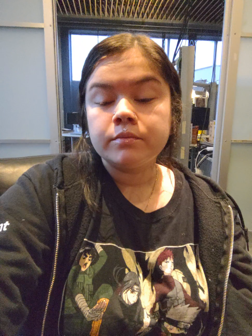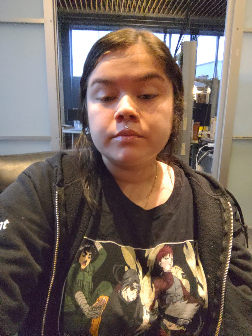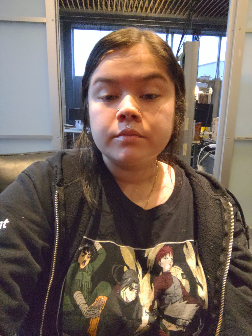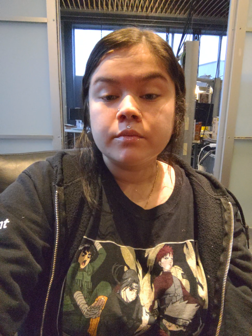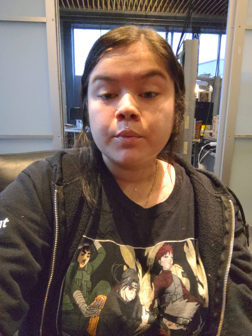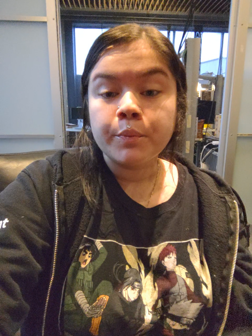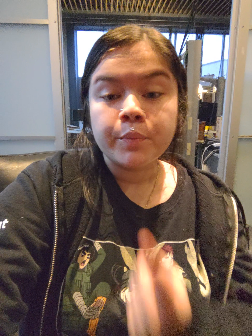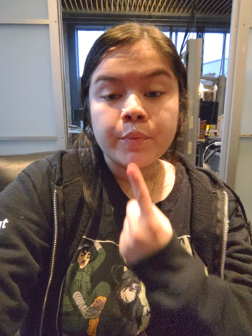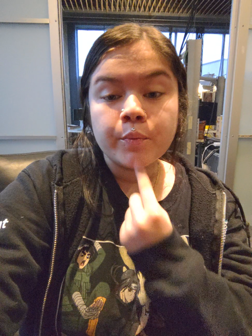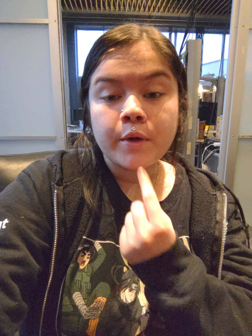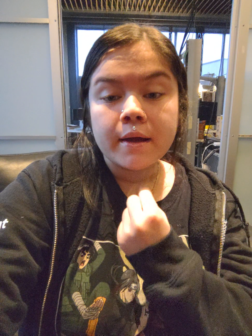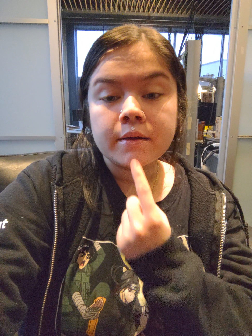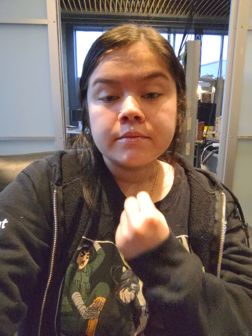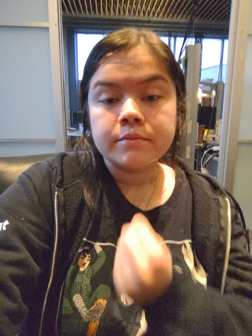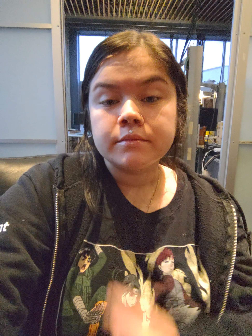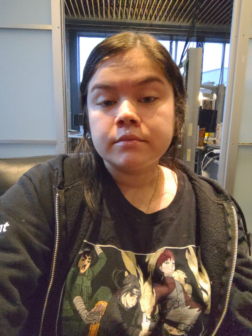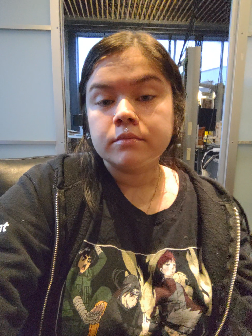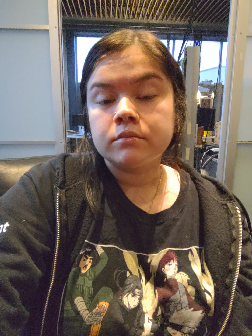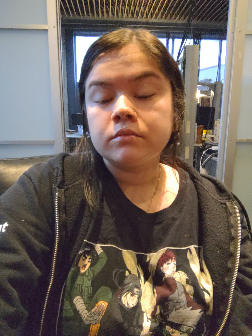red